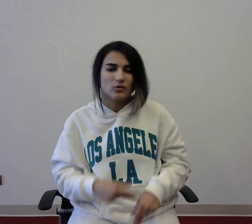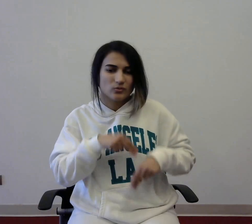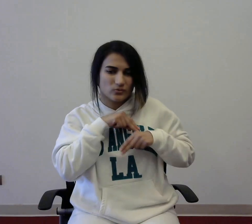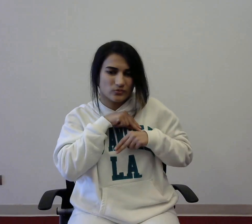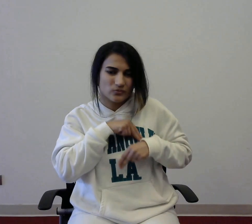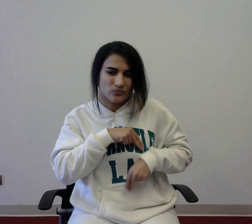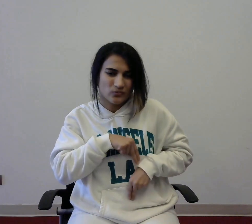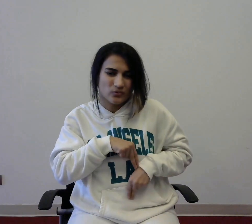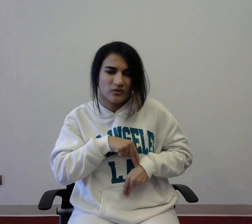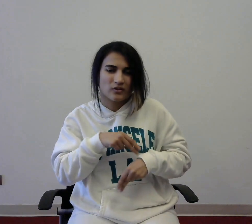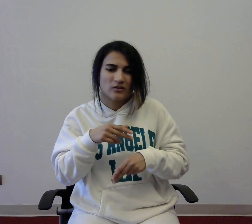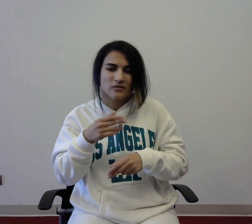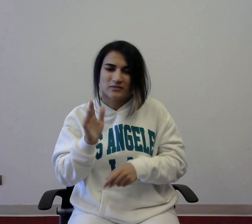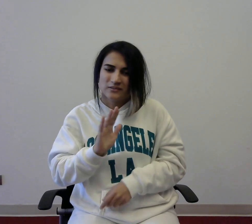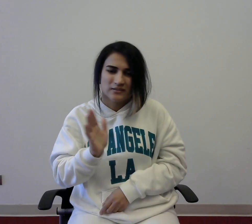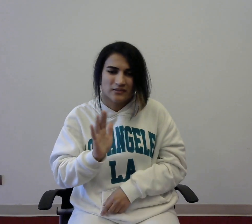zəhmət olmasa